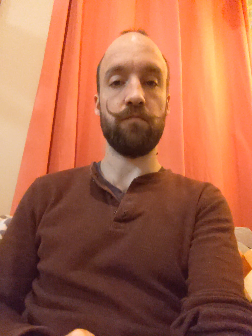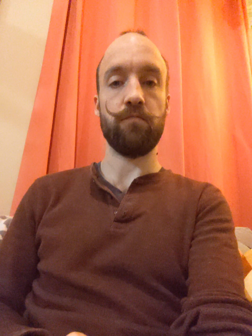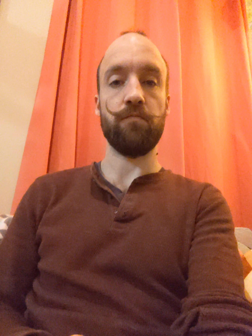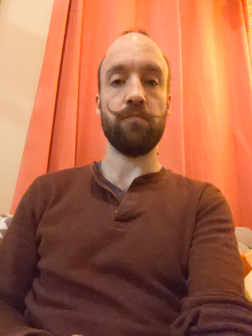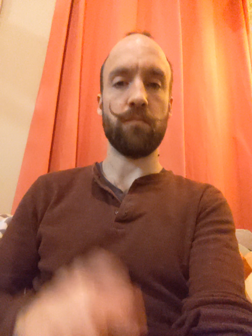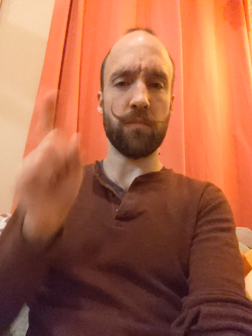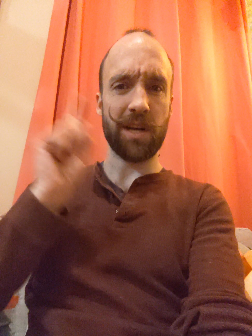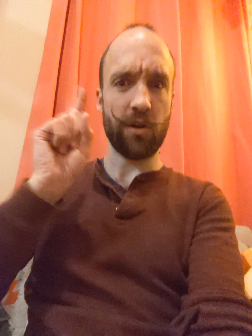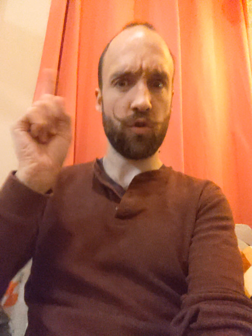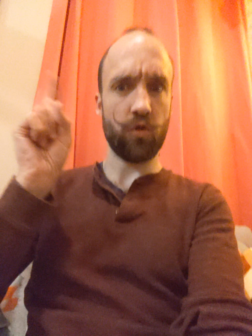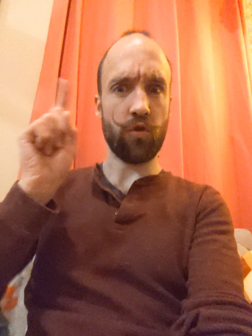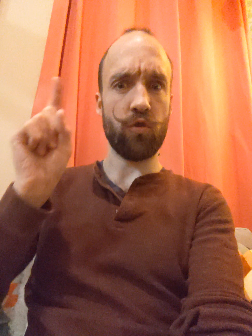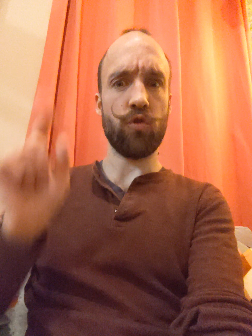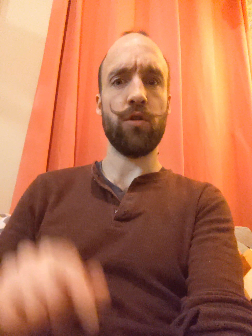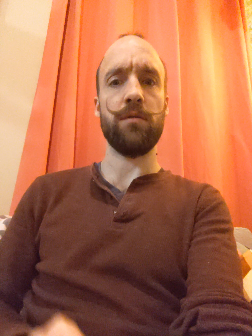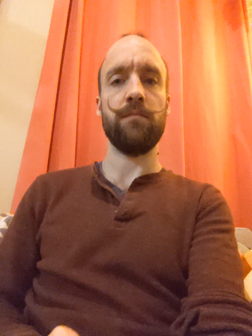where